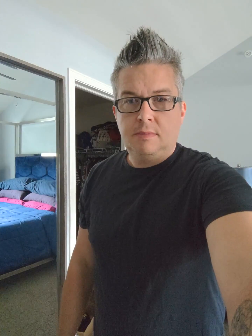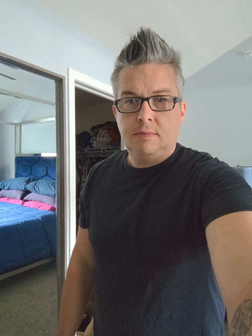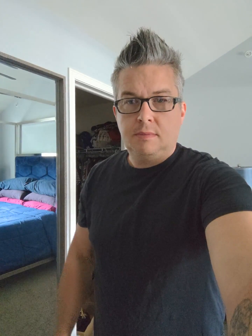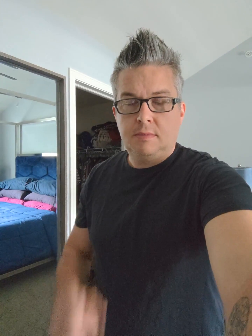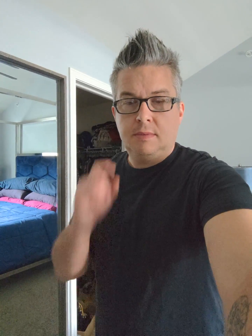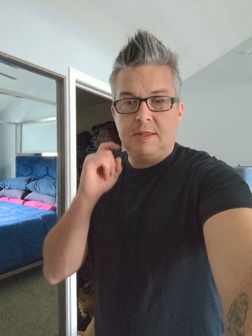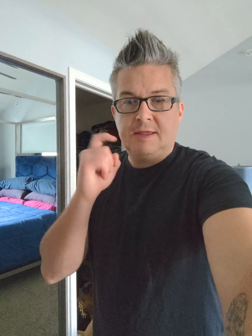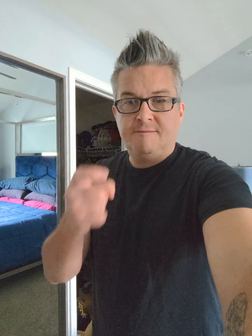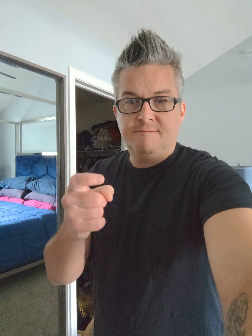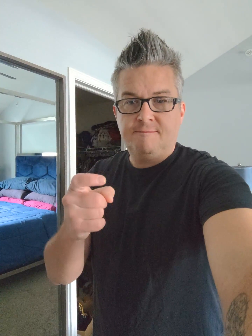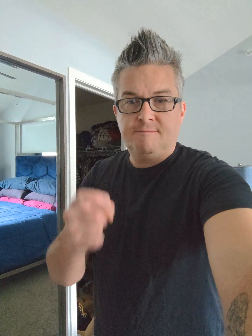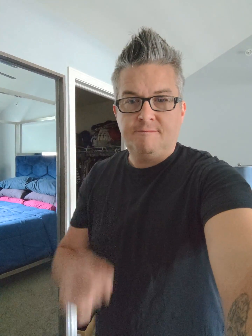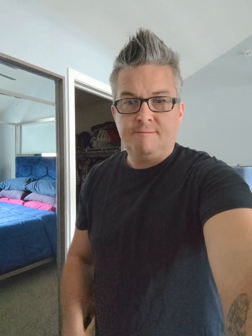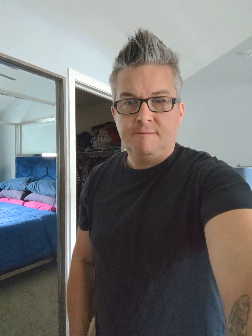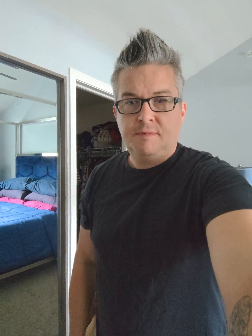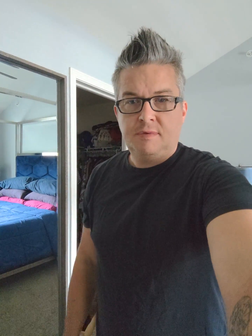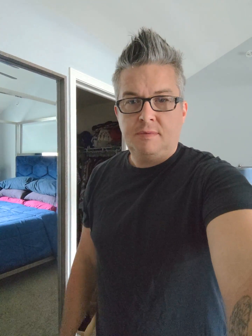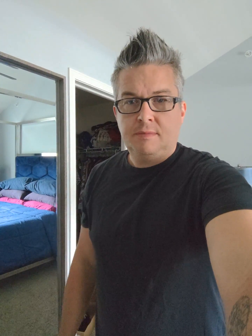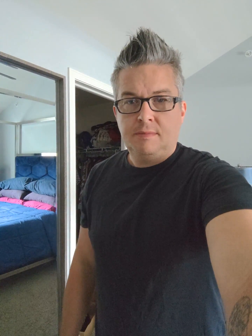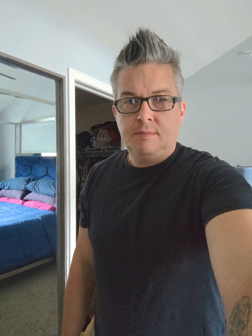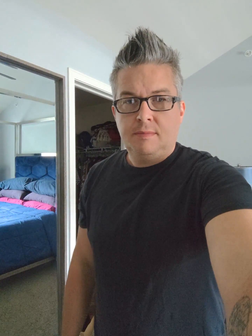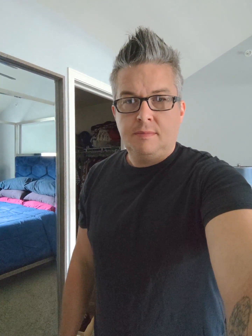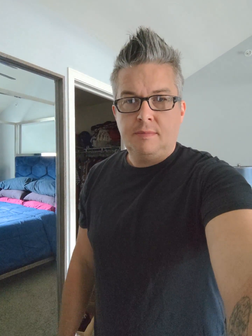present